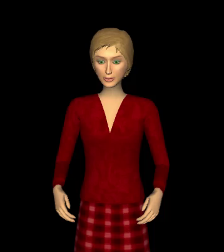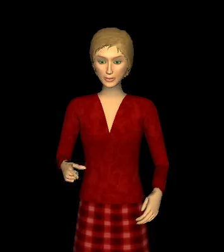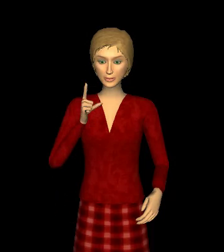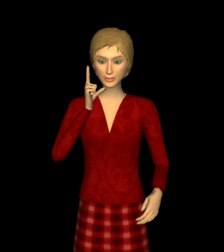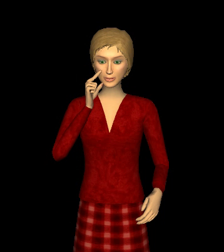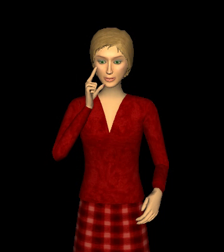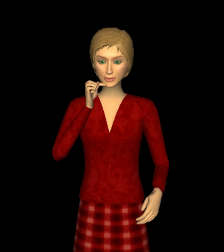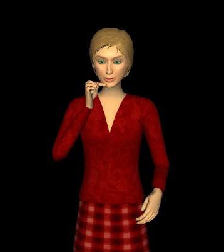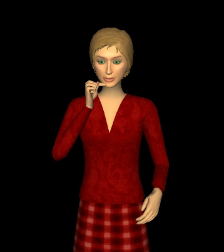أب